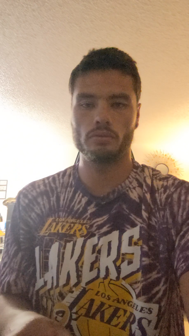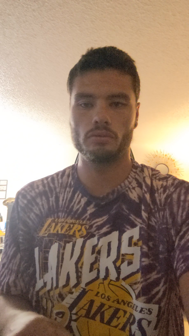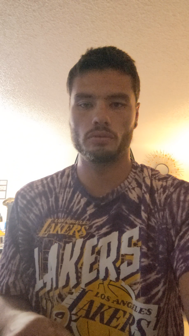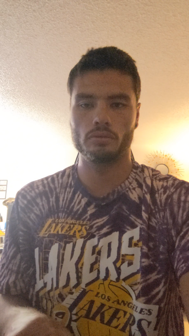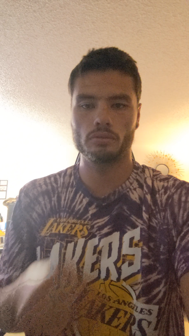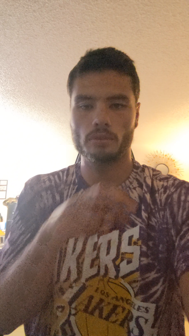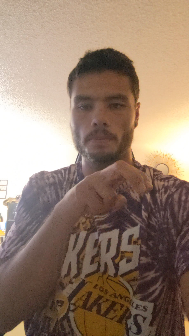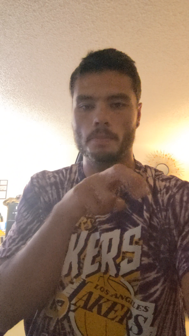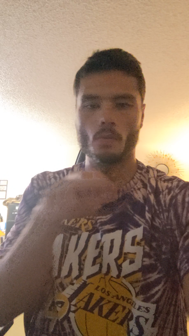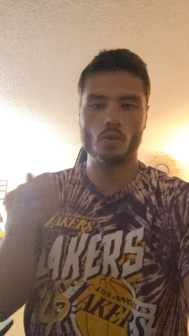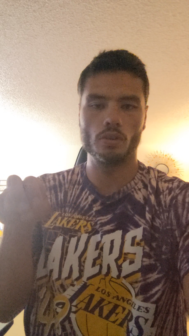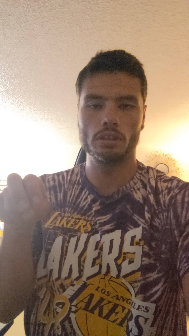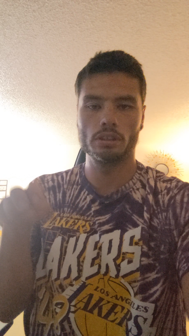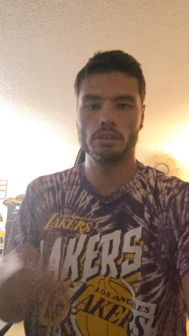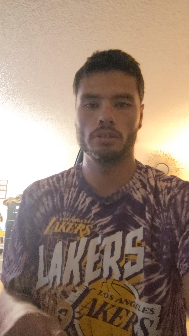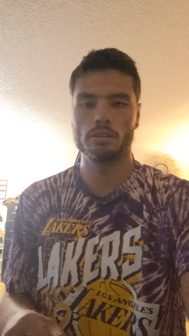porch